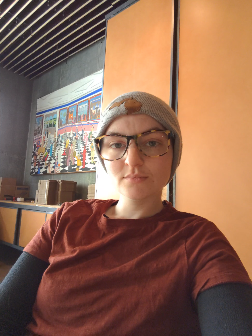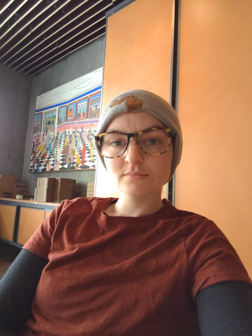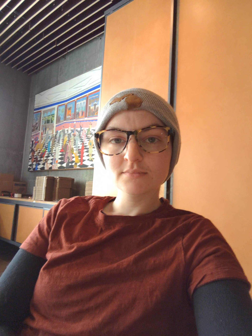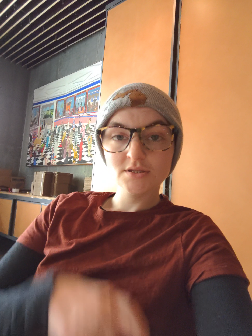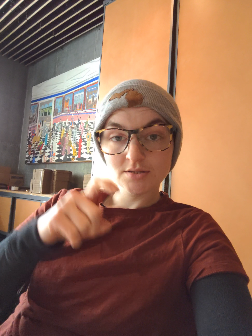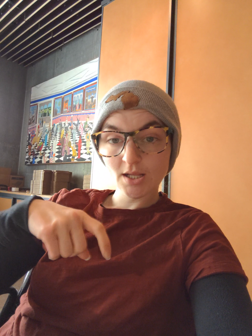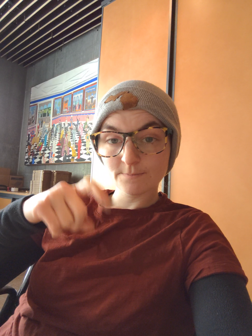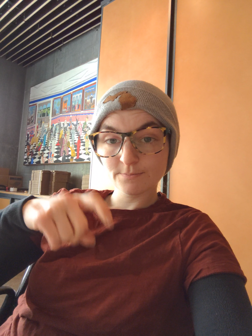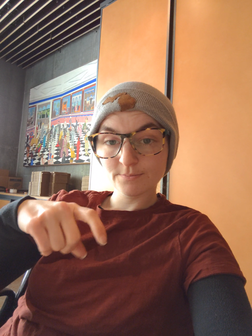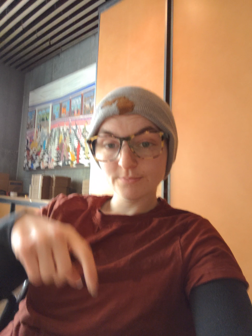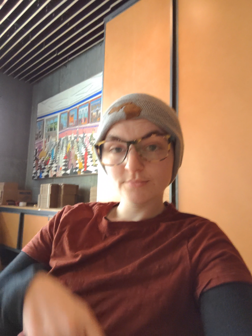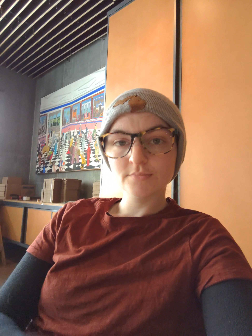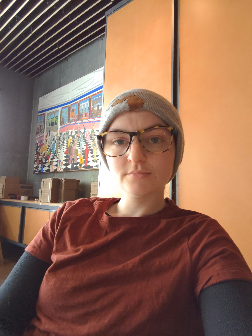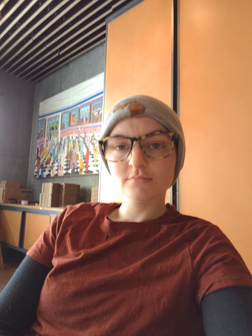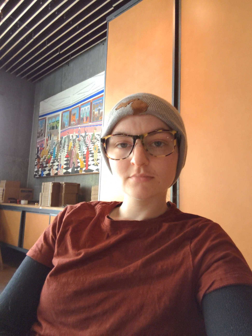time